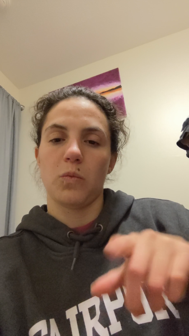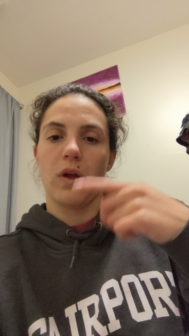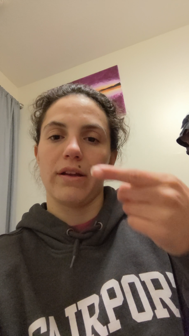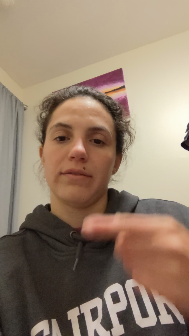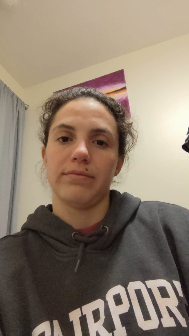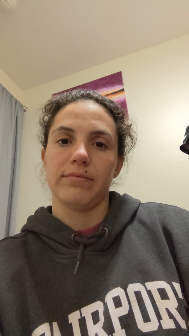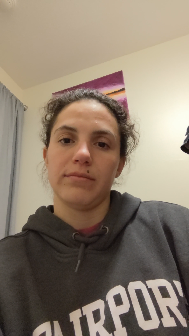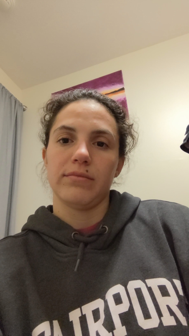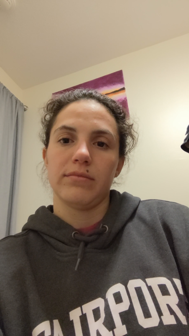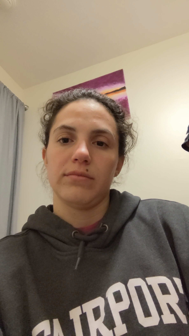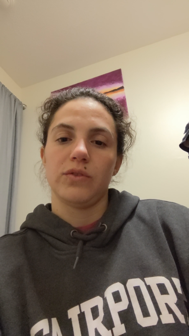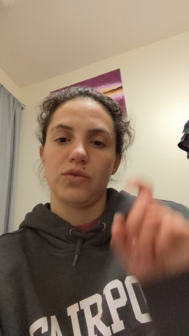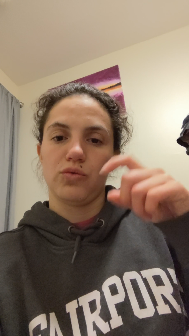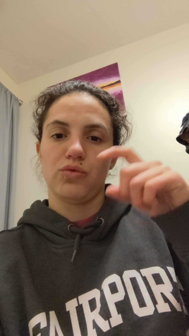should